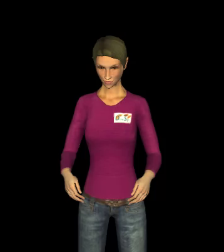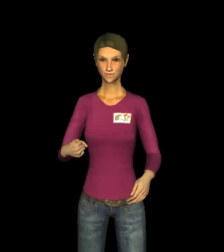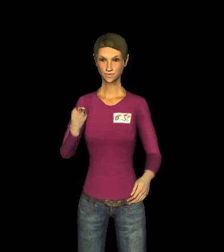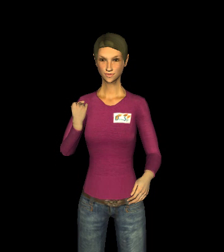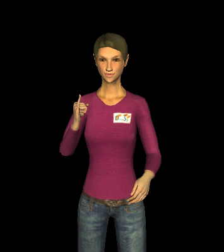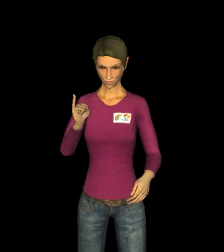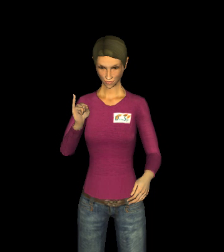إذا